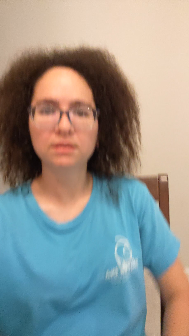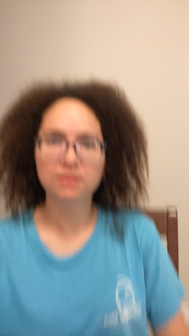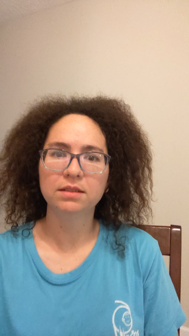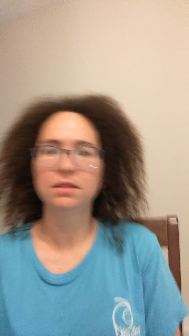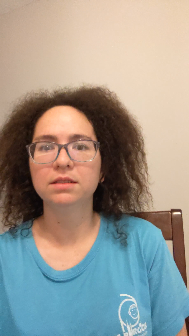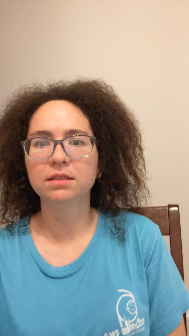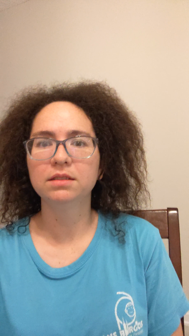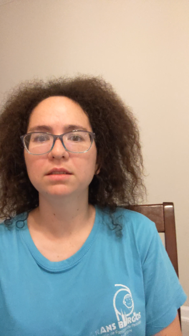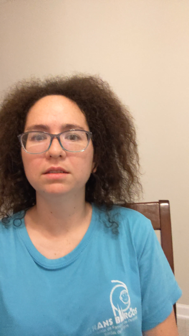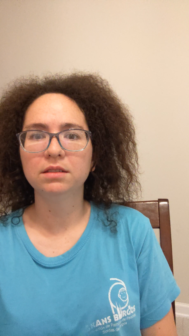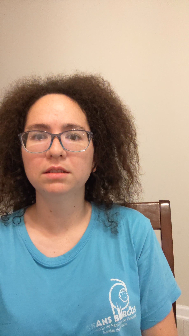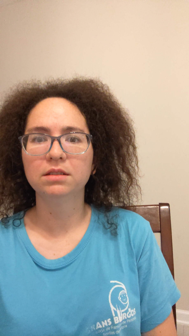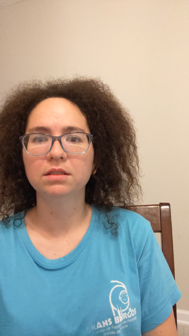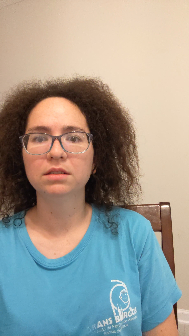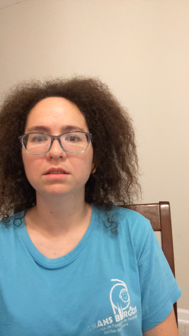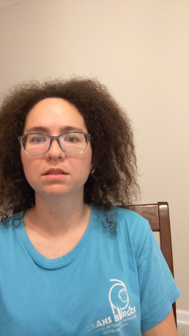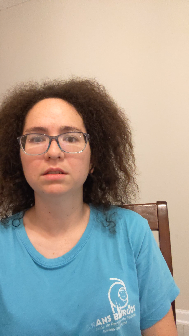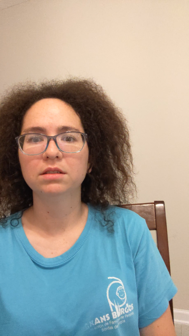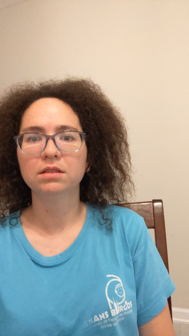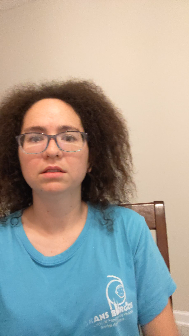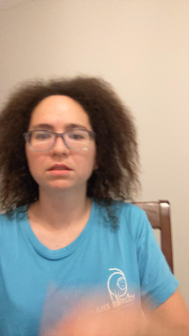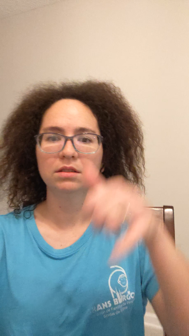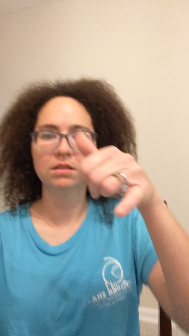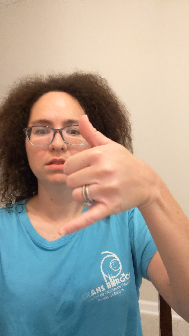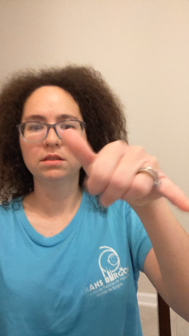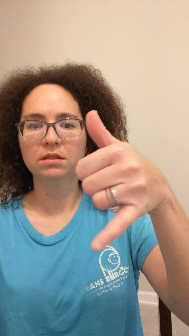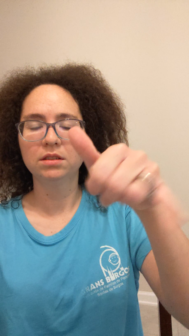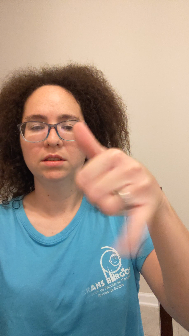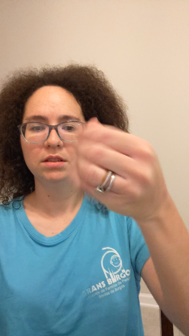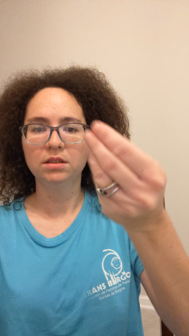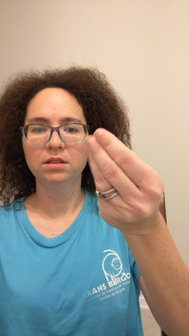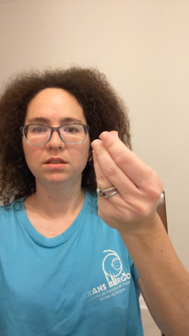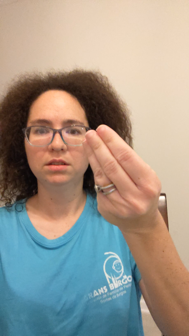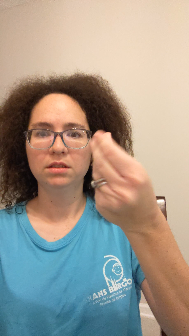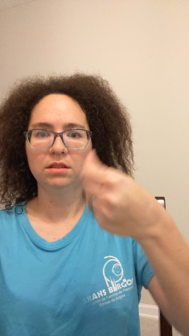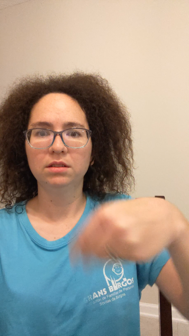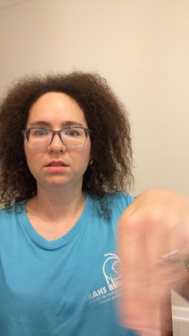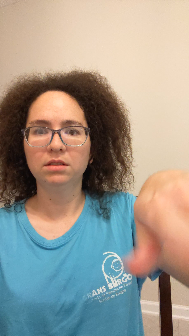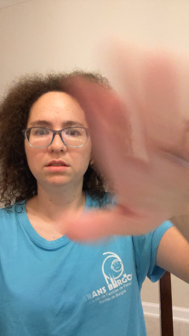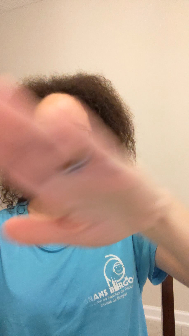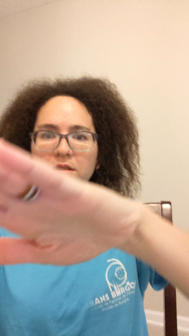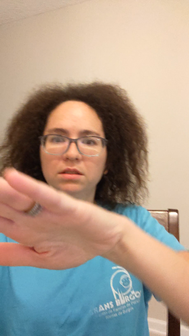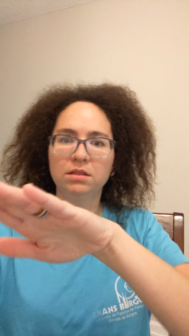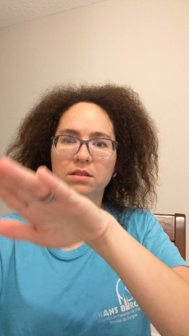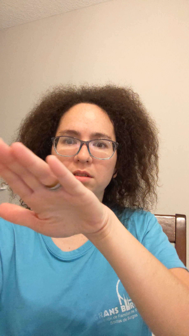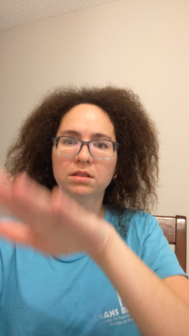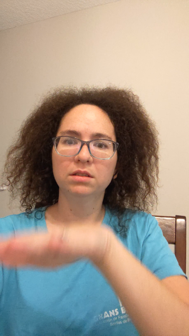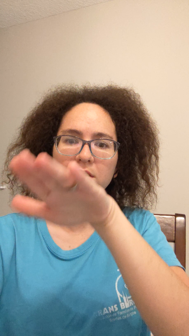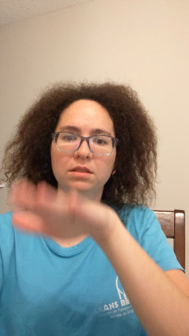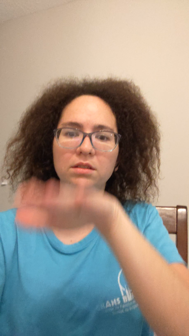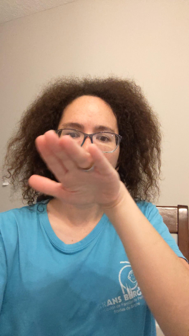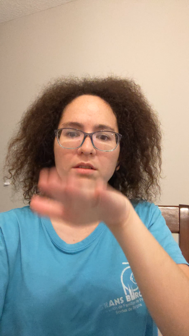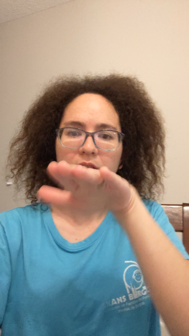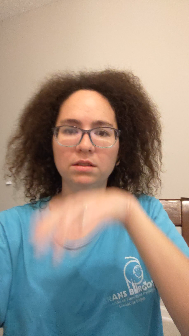playground